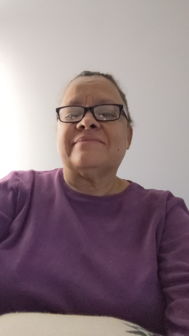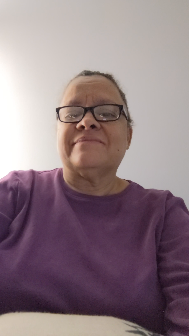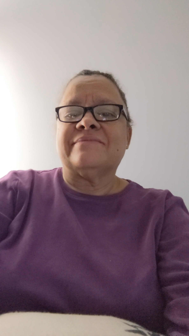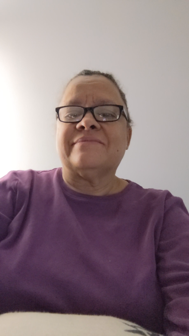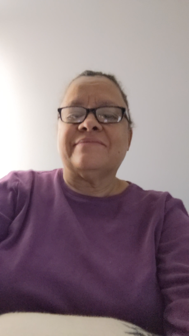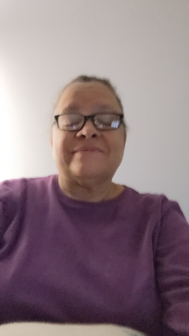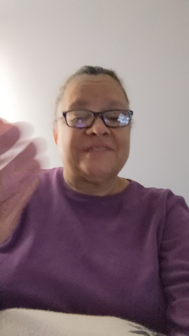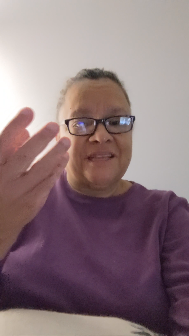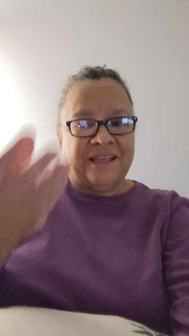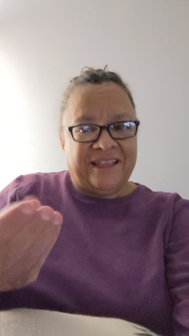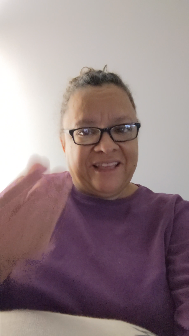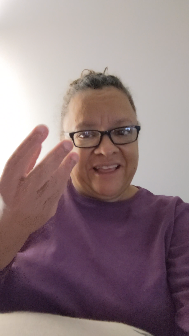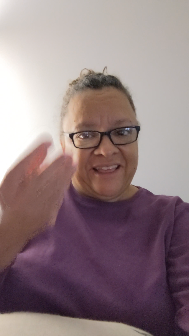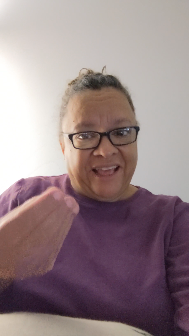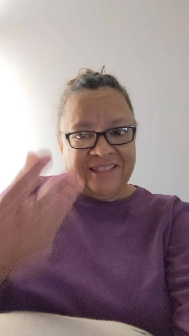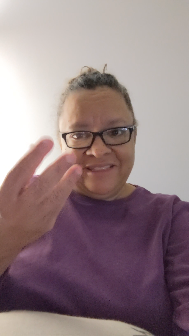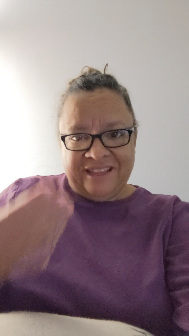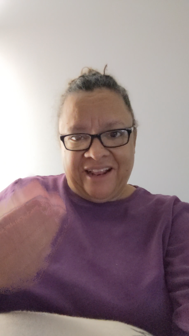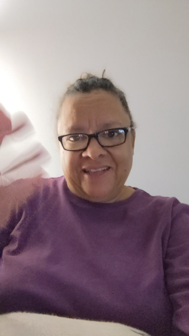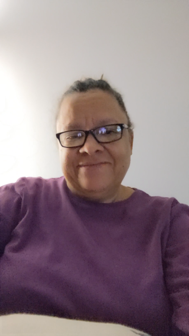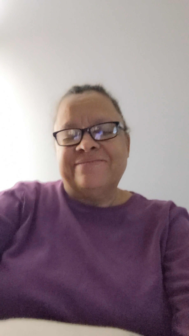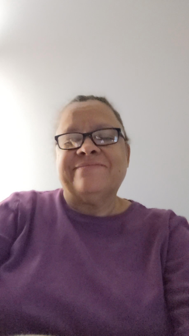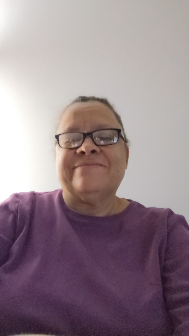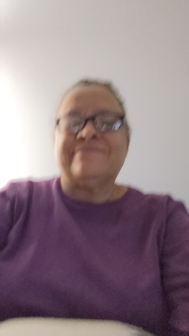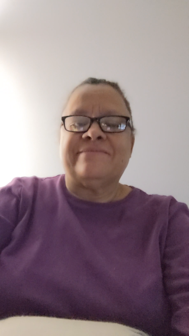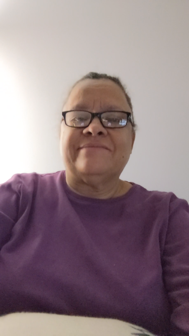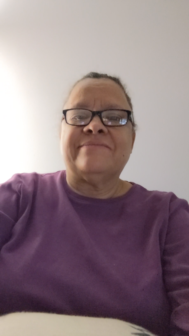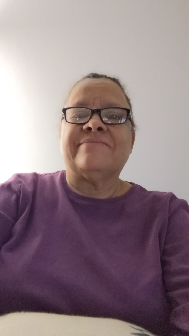gentle